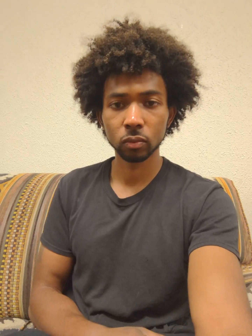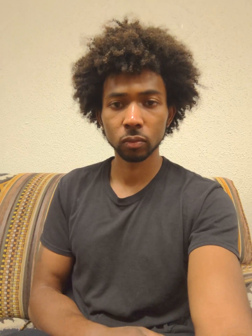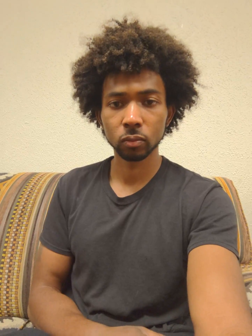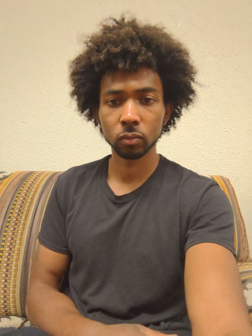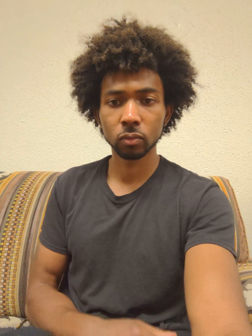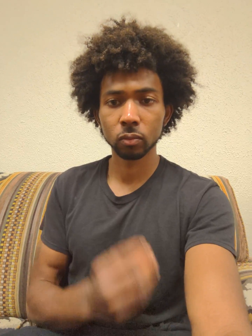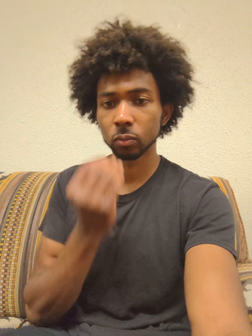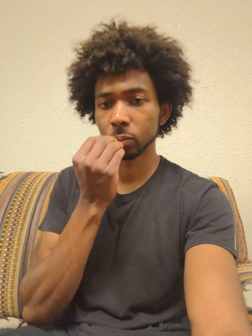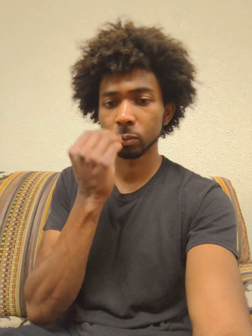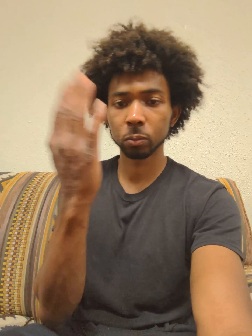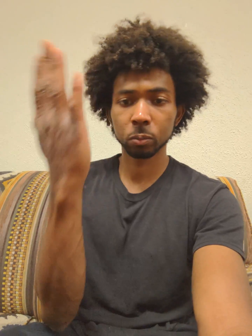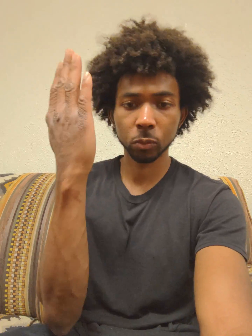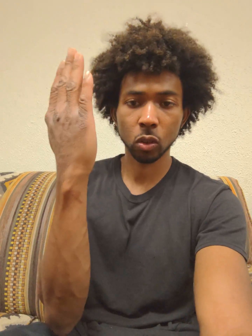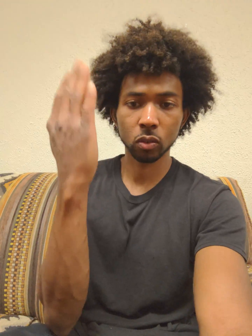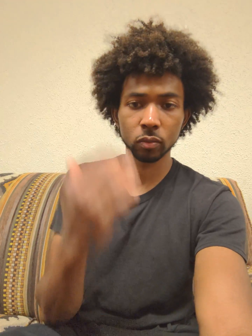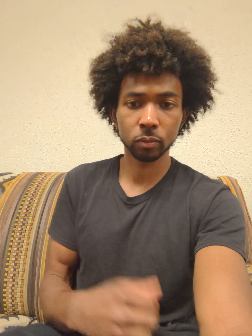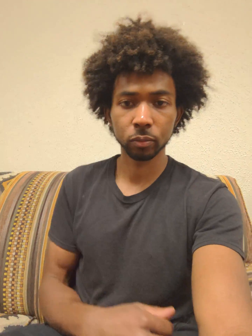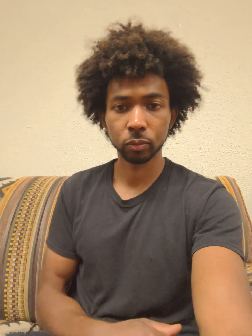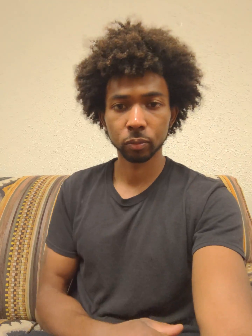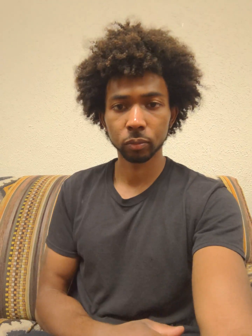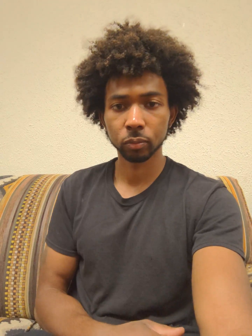breakfast